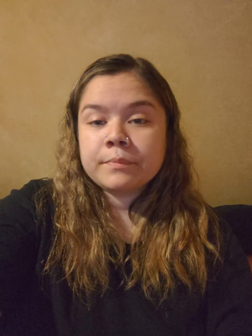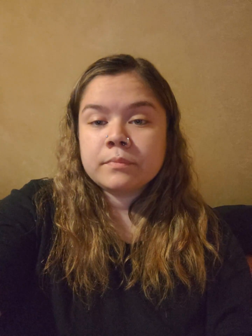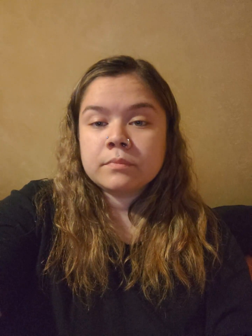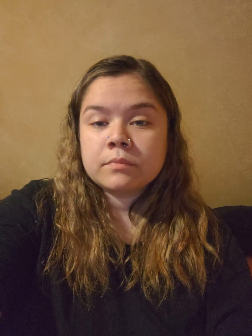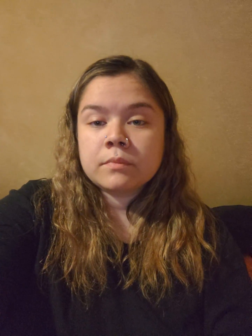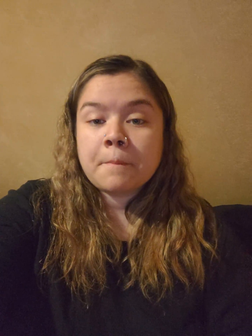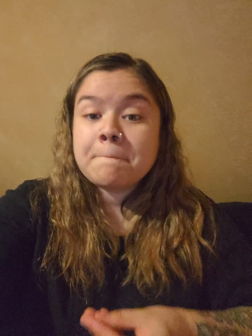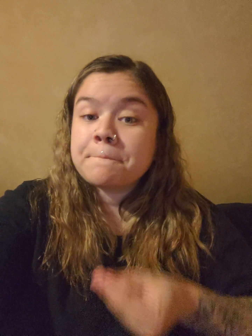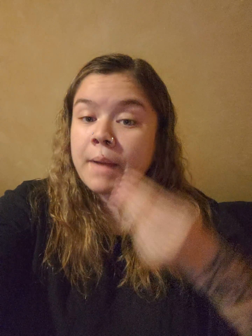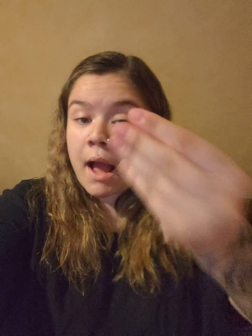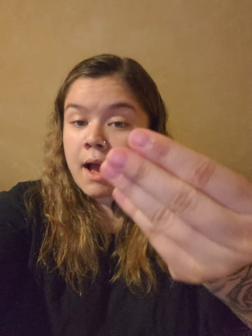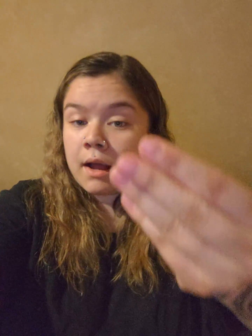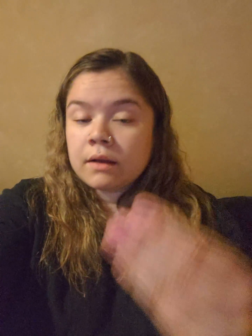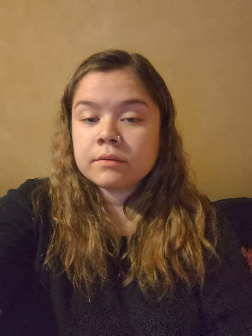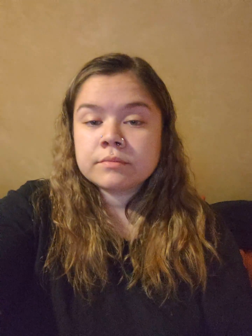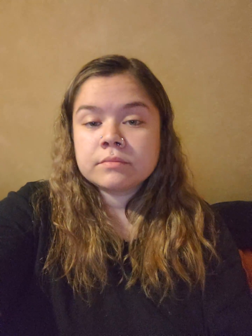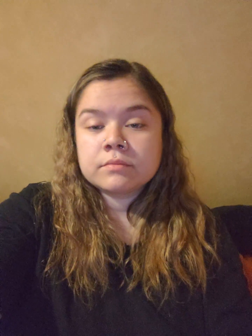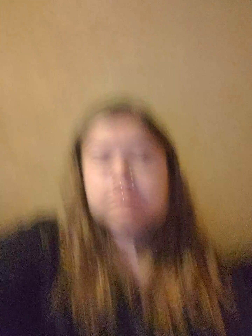buy